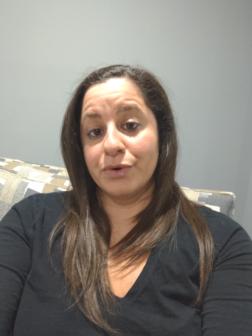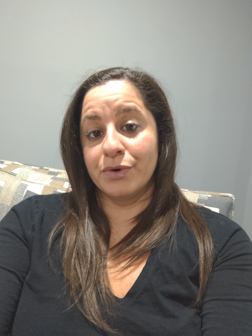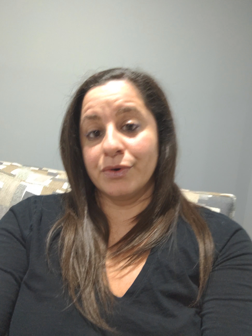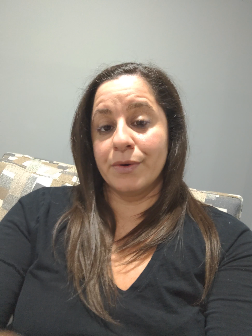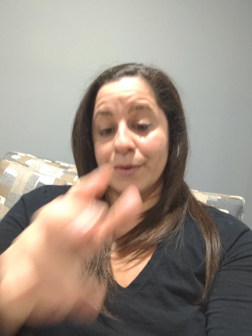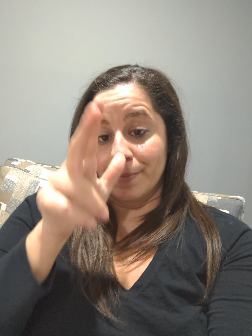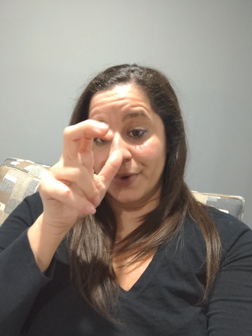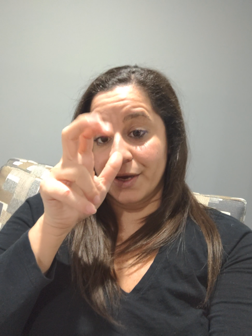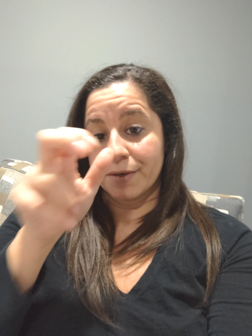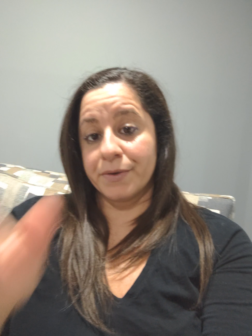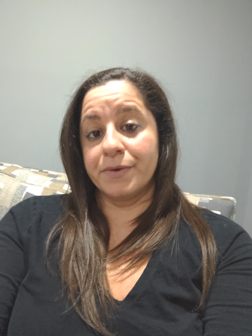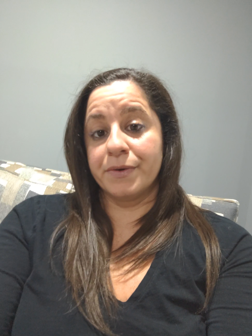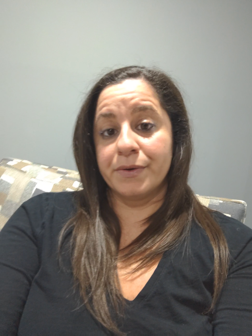bug